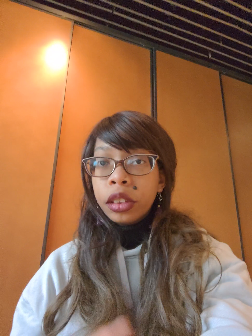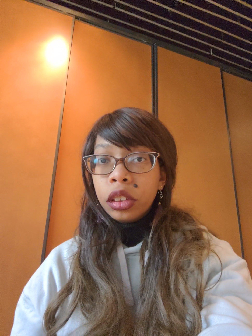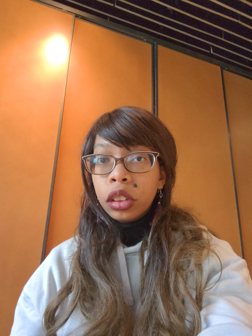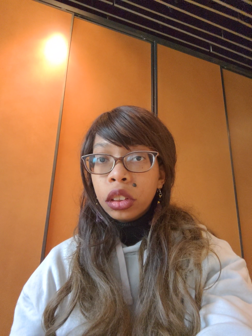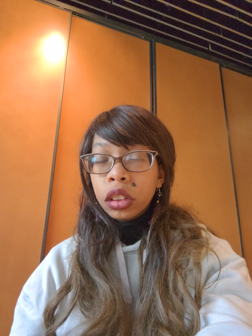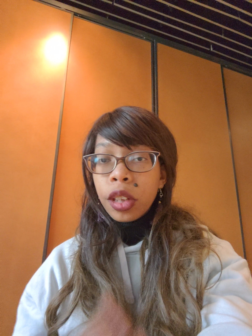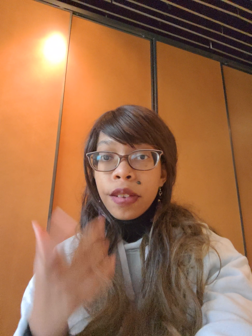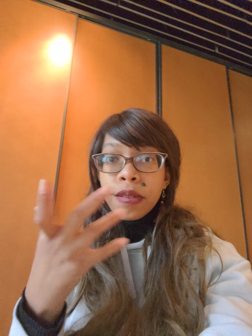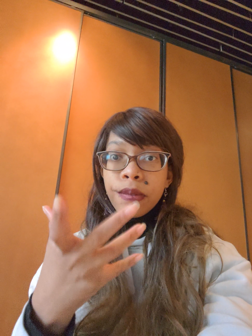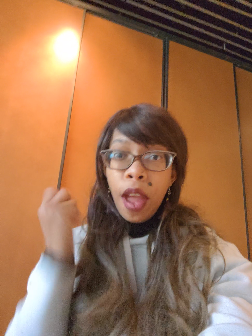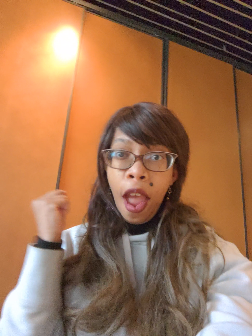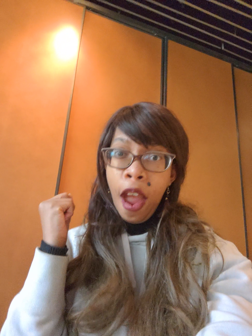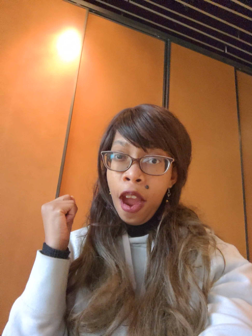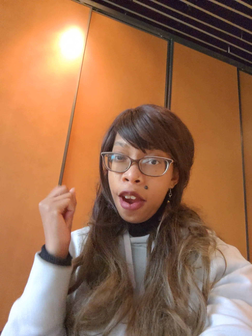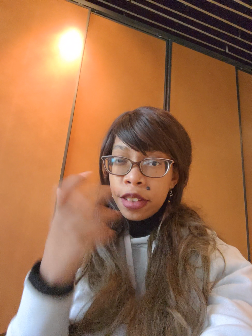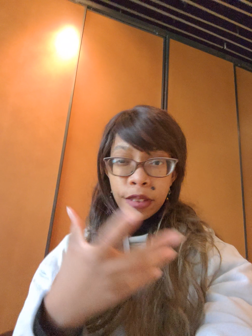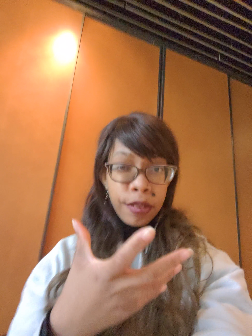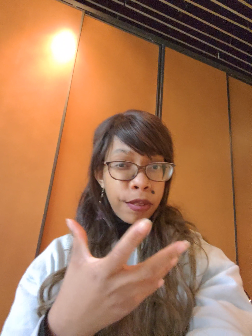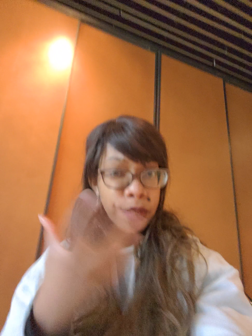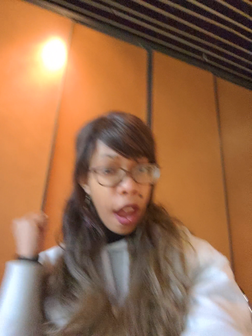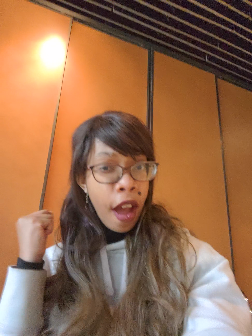fast